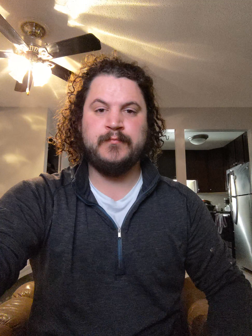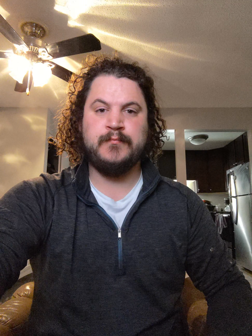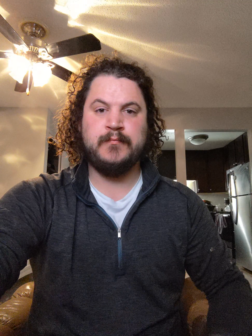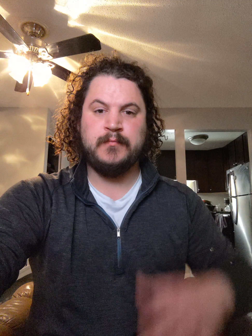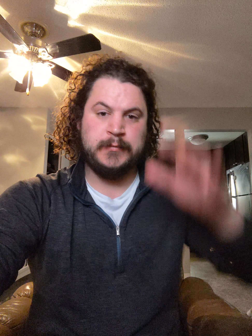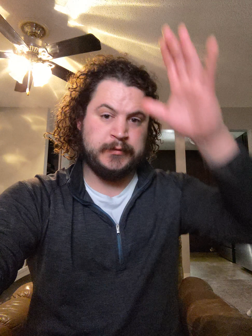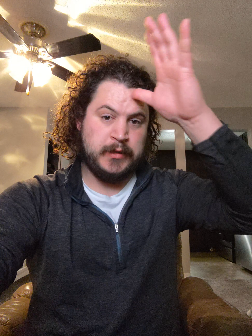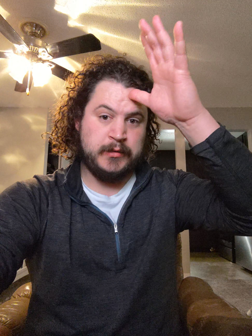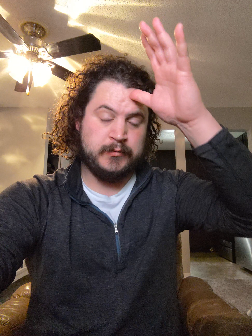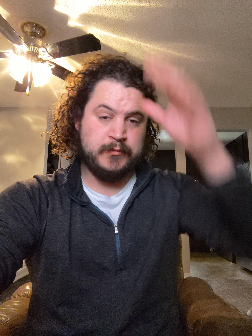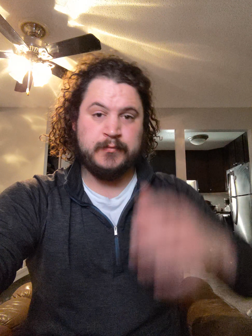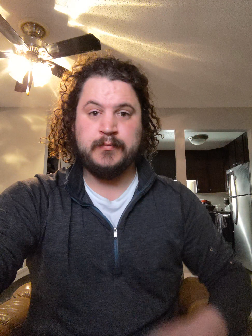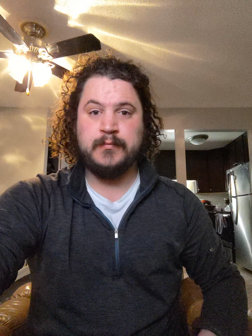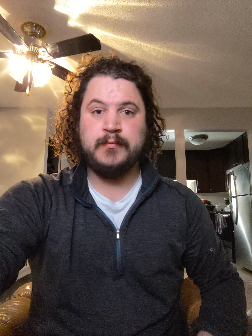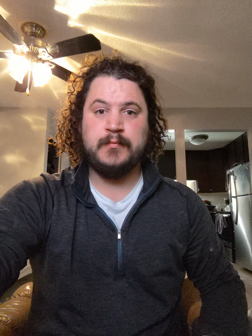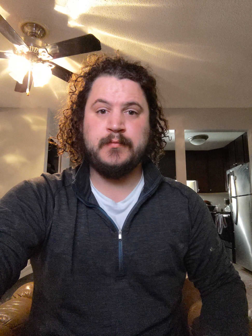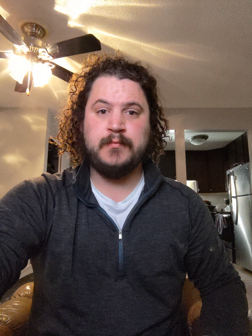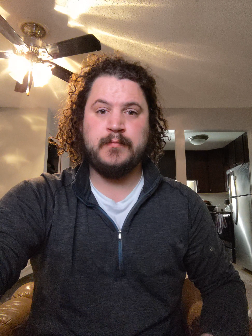dad